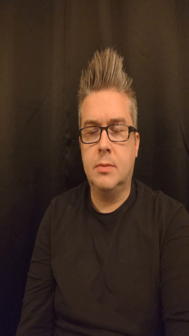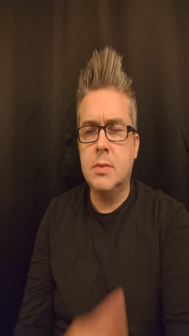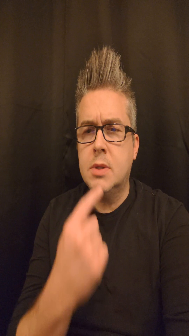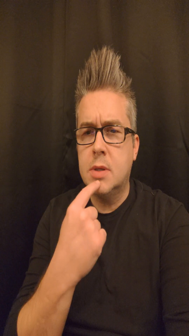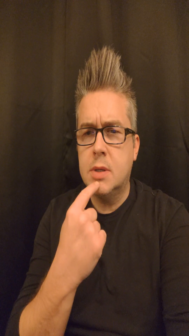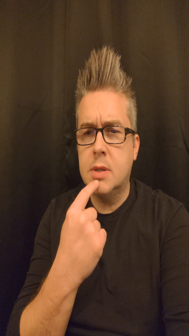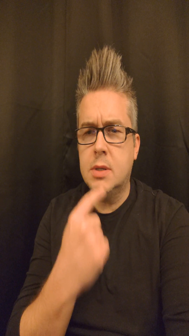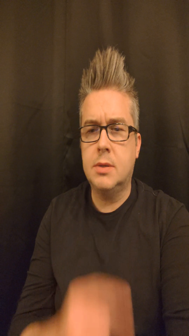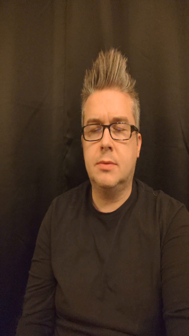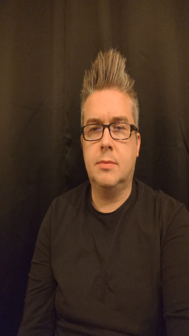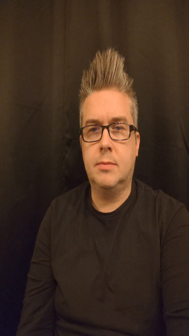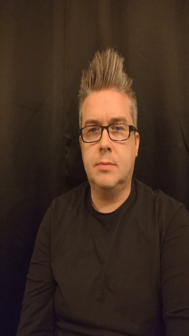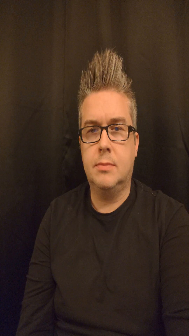say